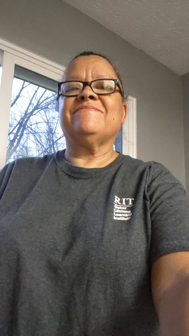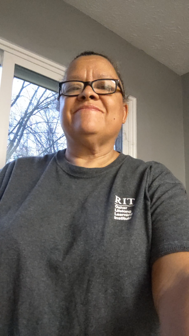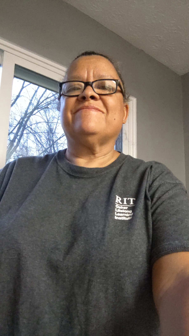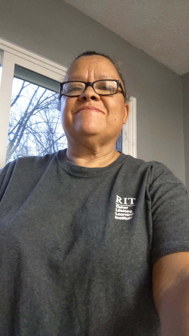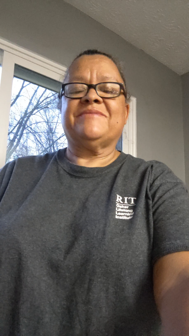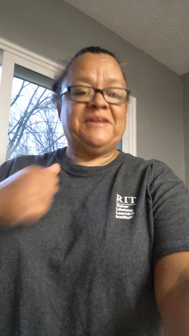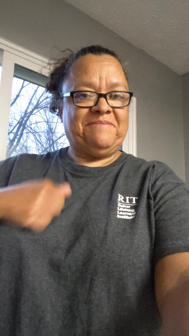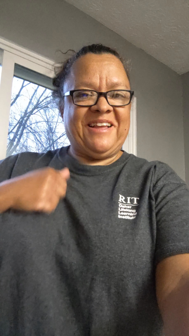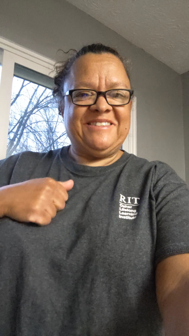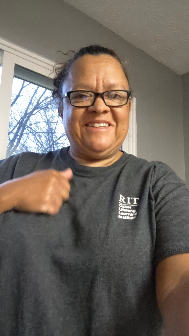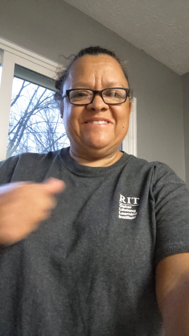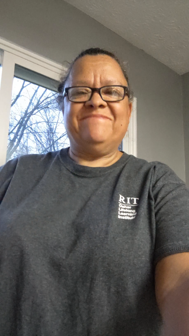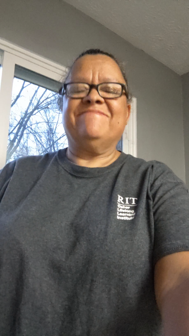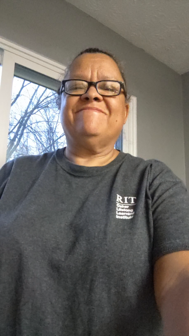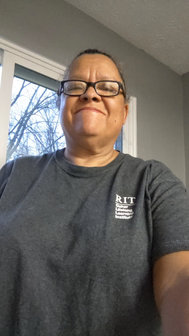bathtub